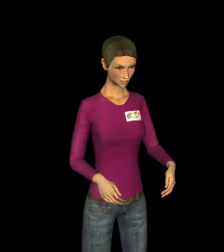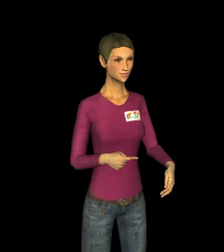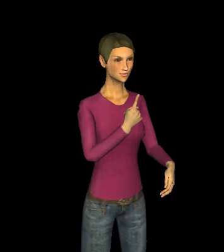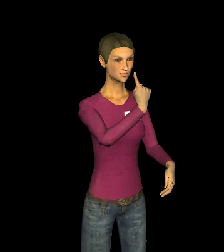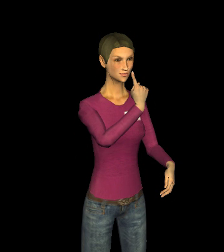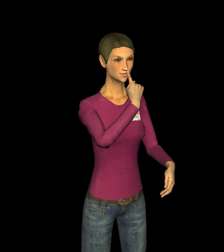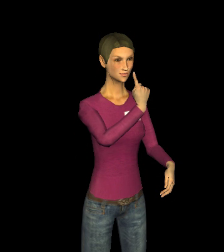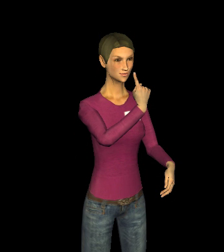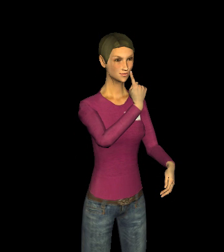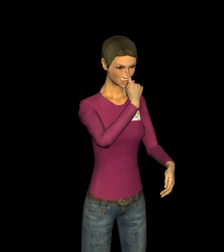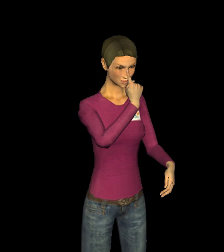أنف